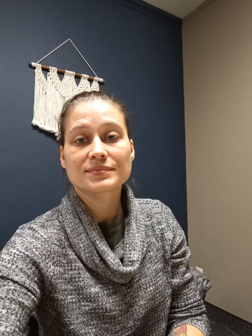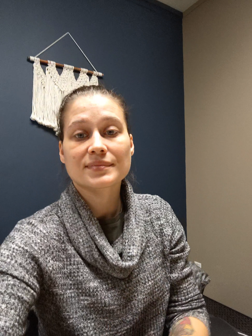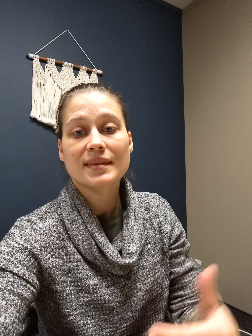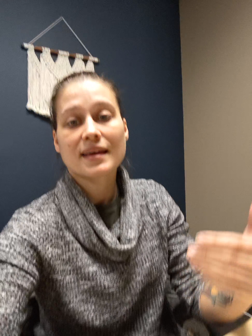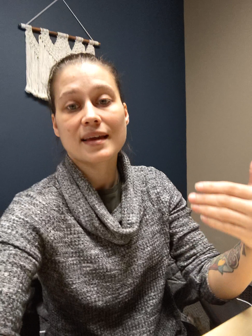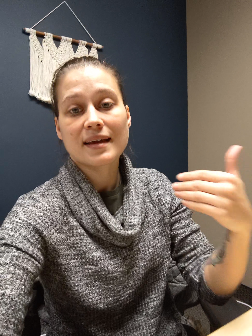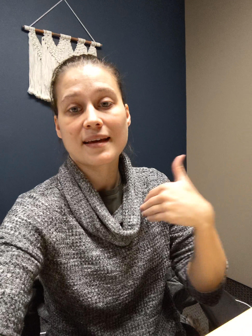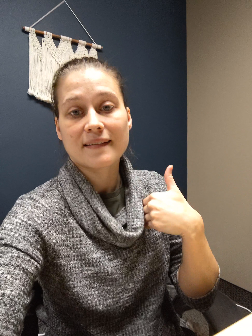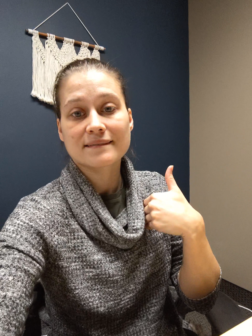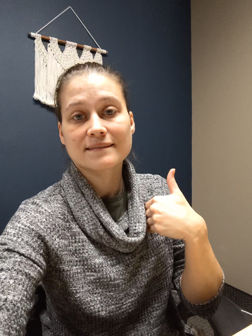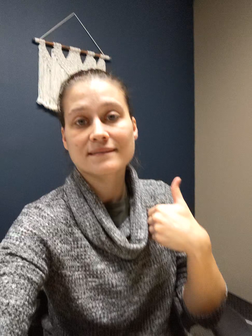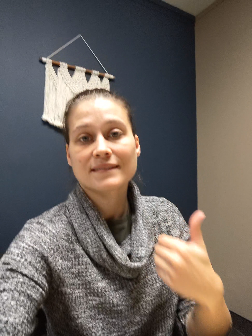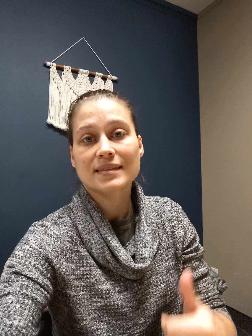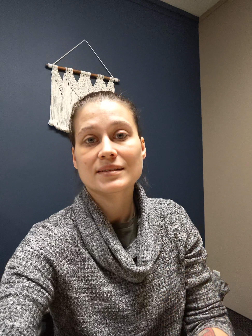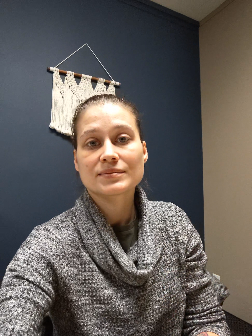have